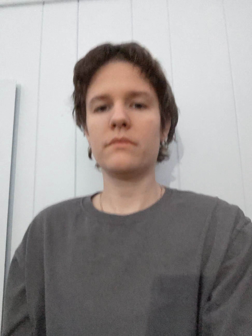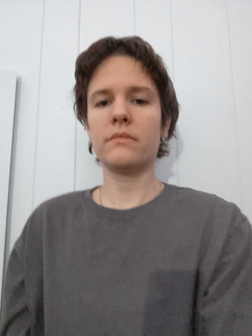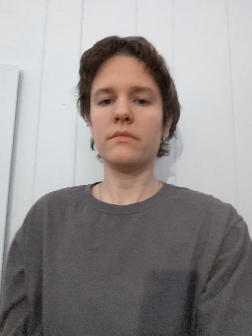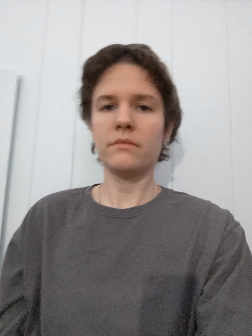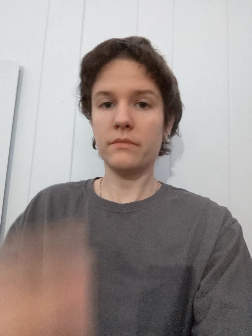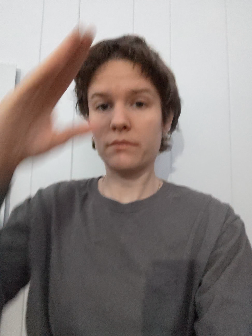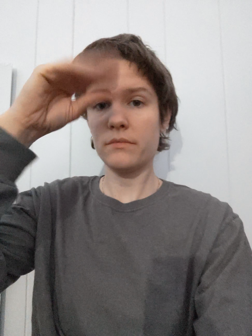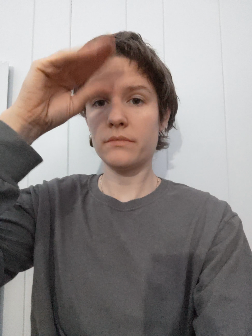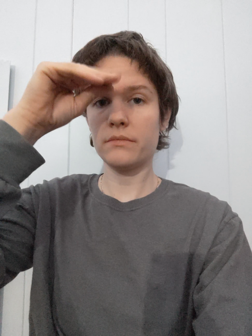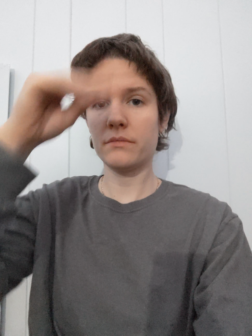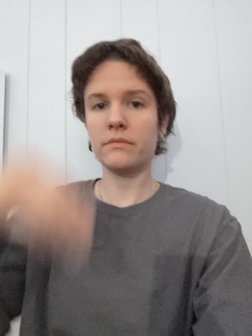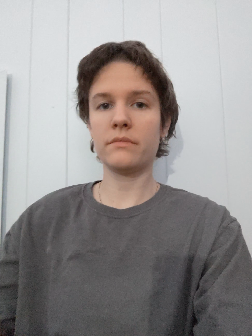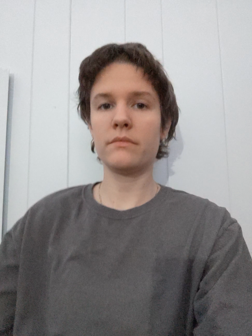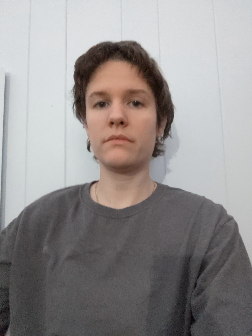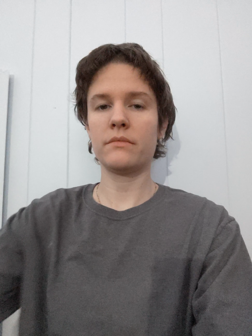boy